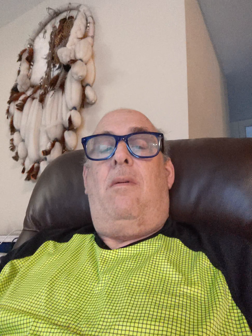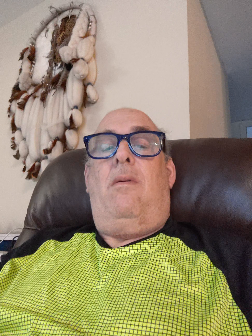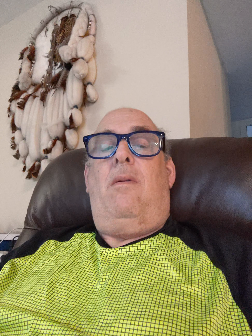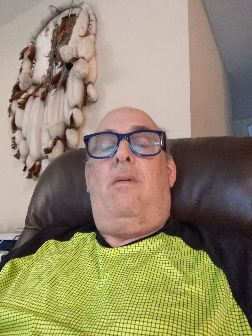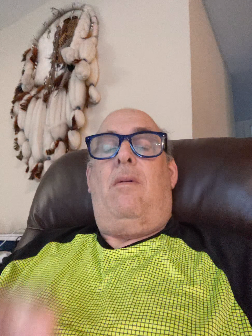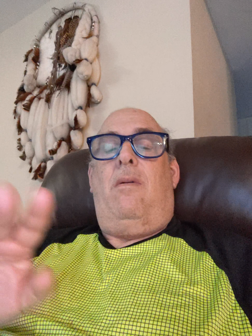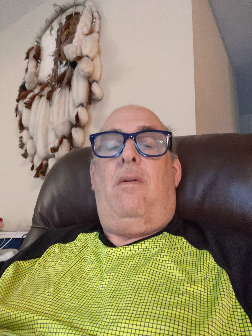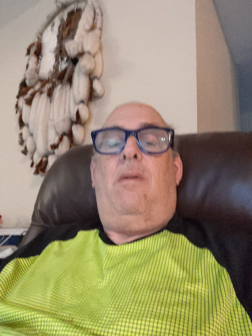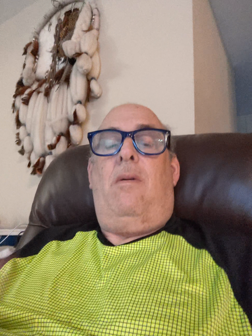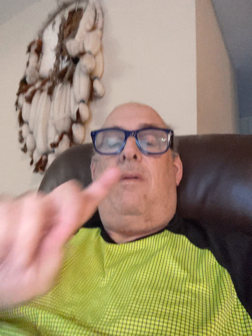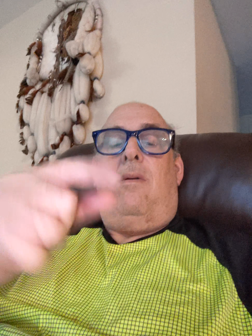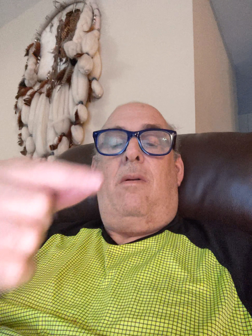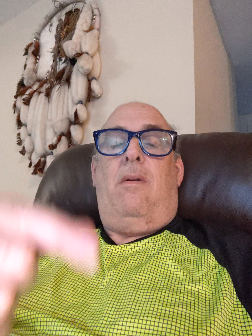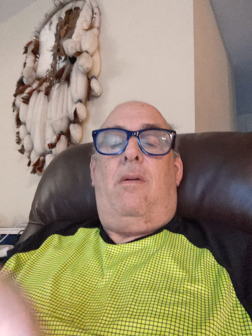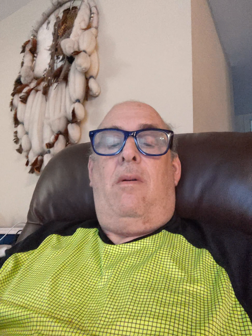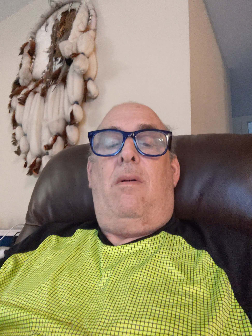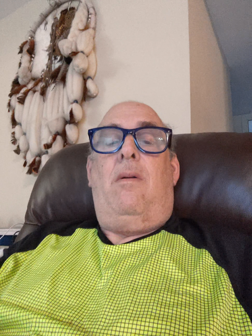dog